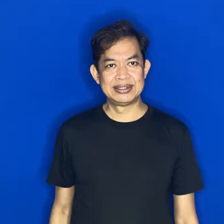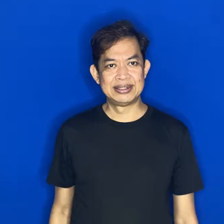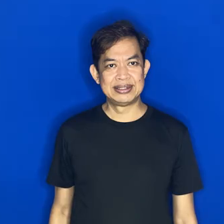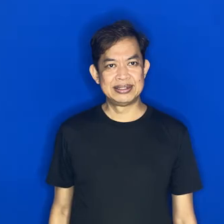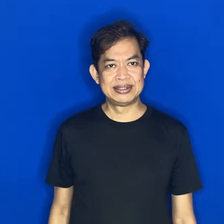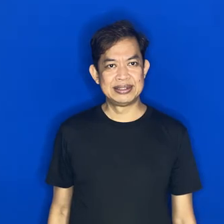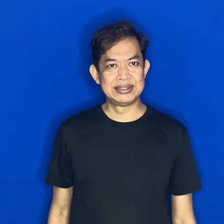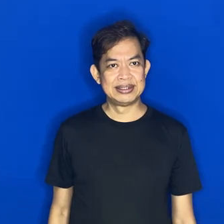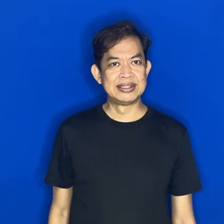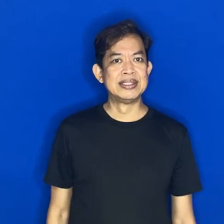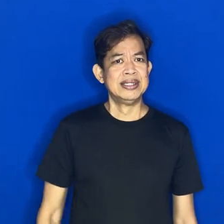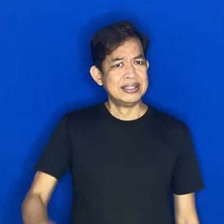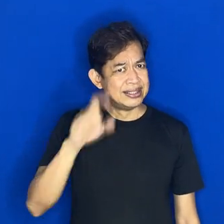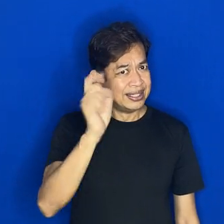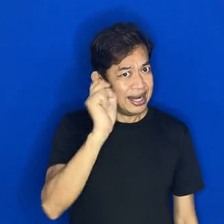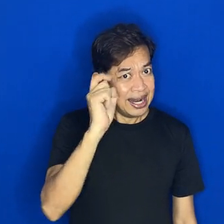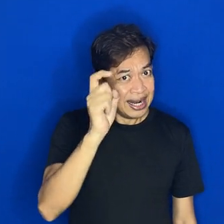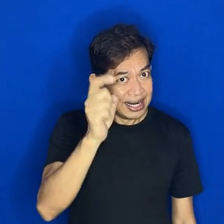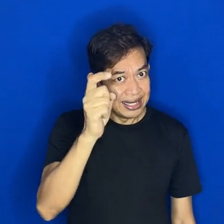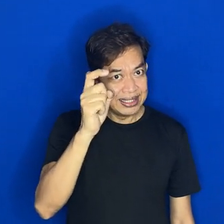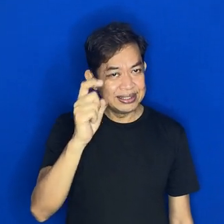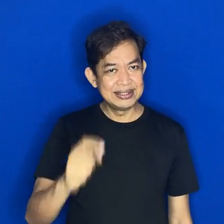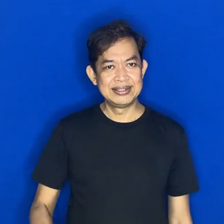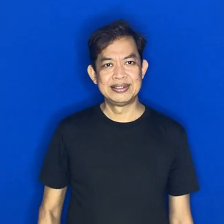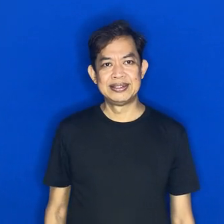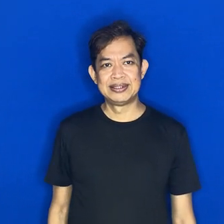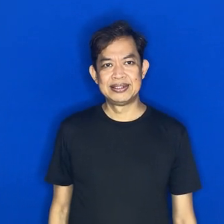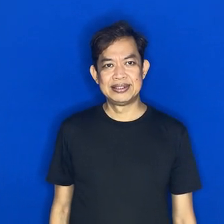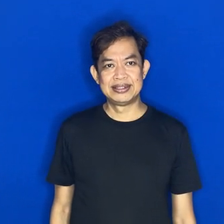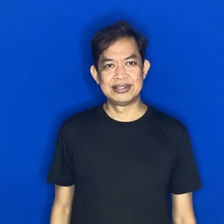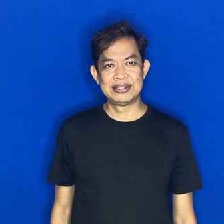fast